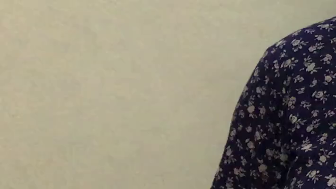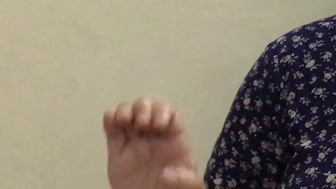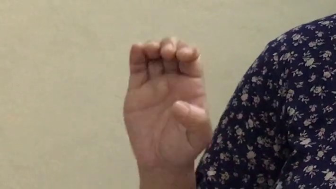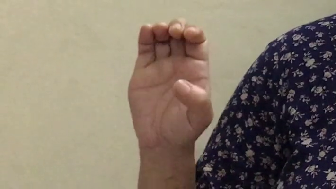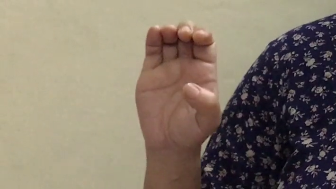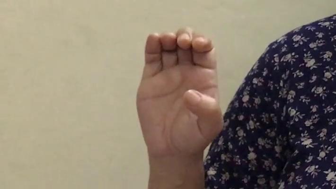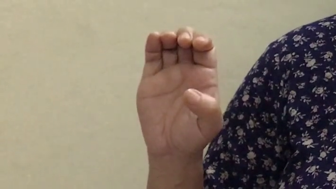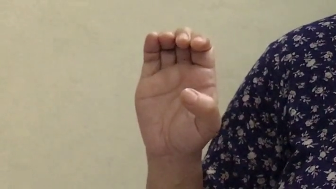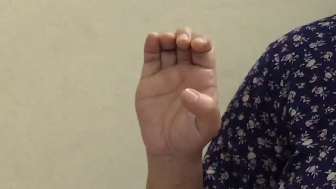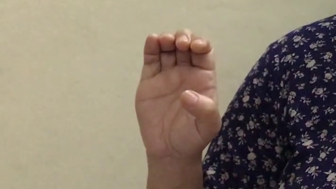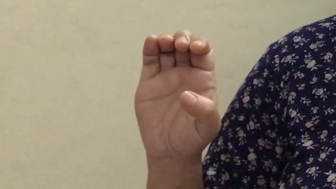स